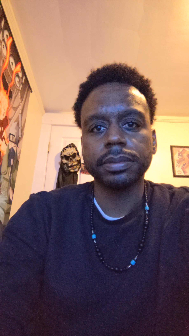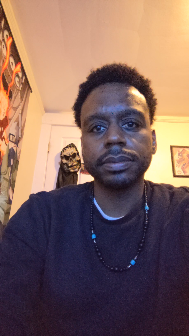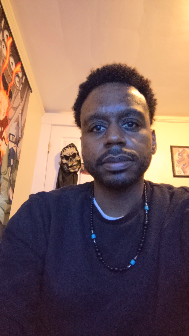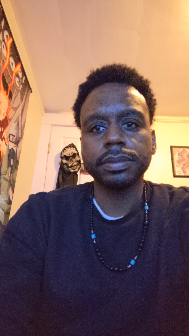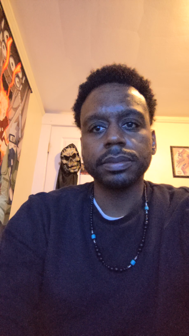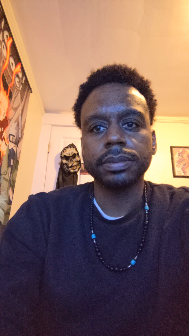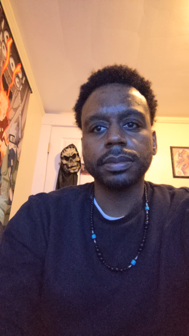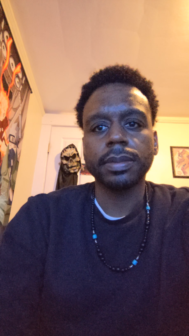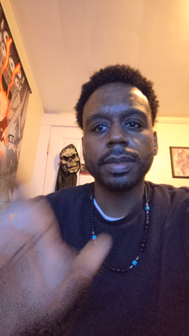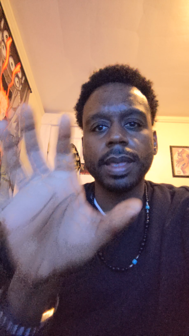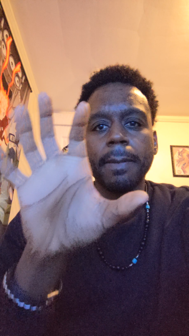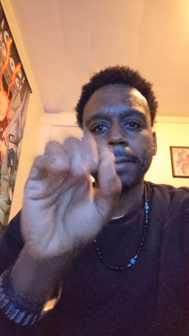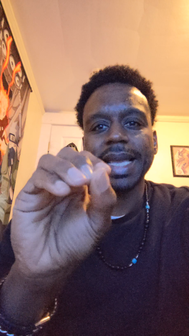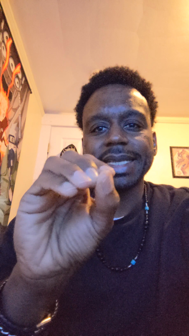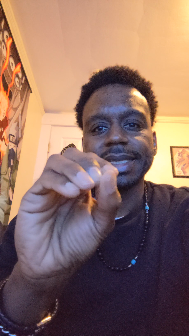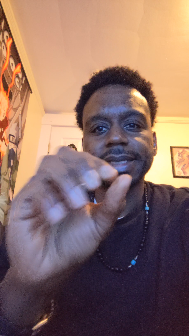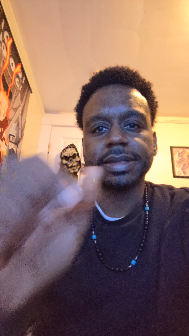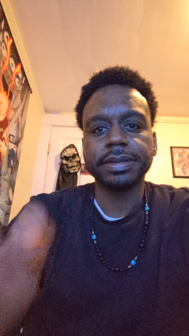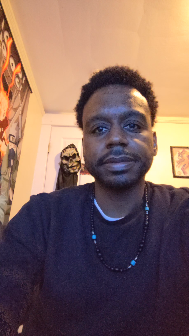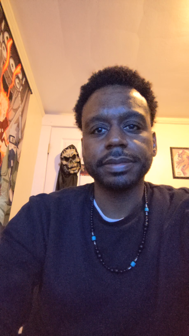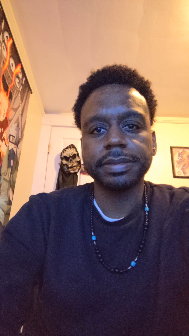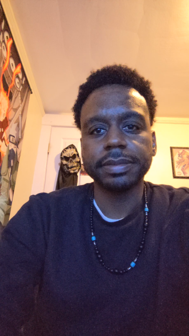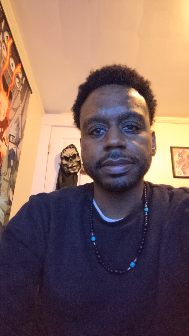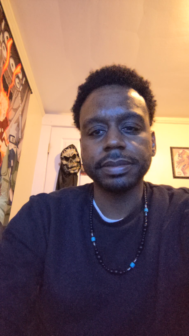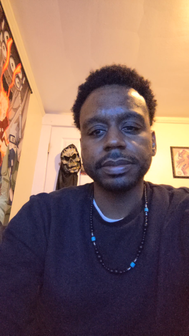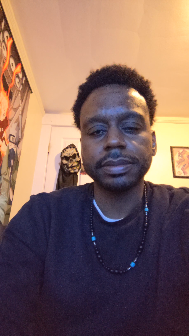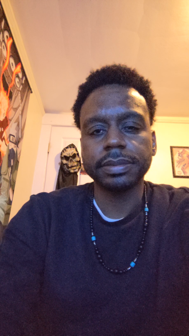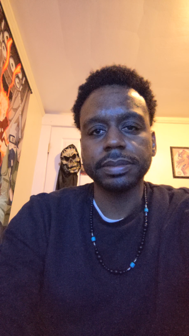bite